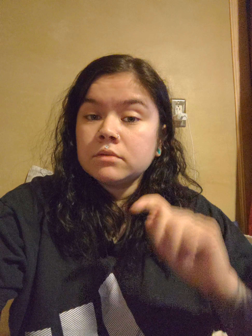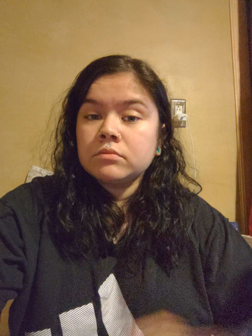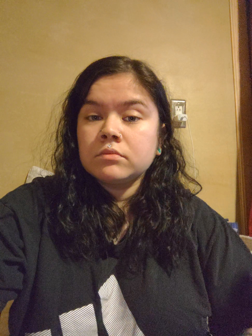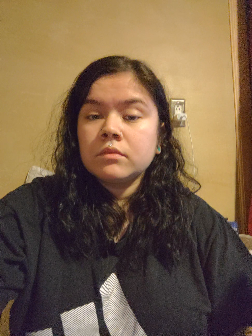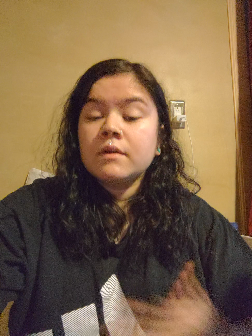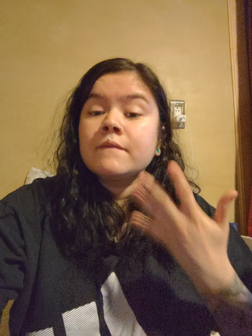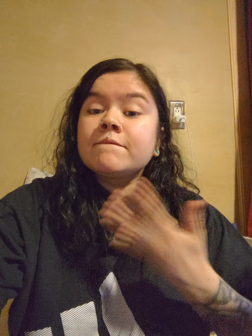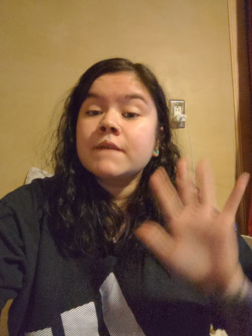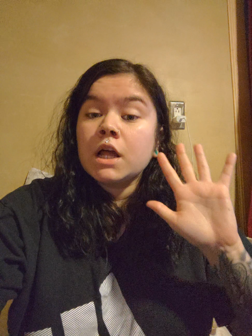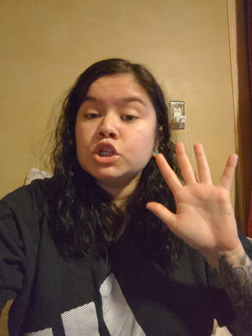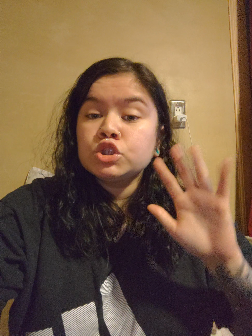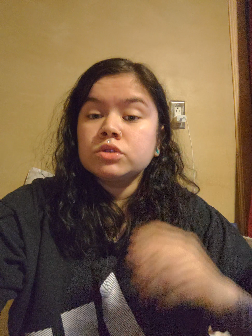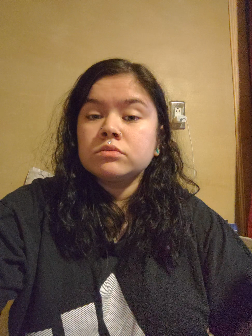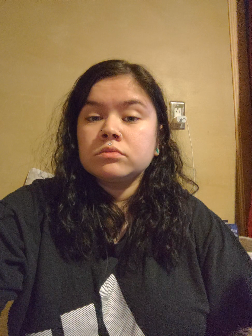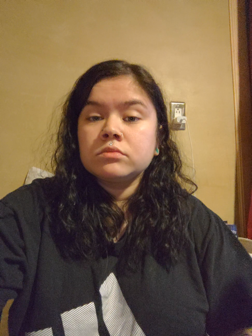finish